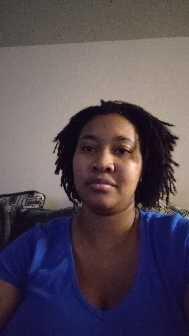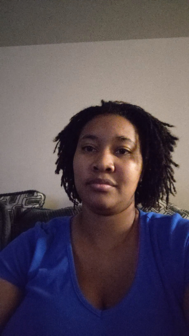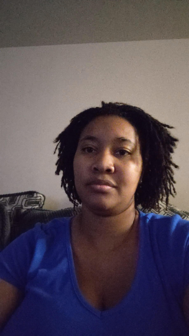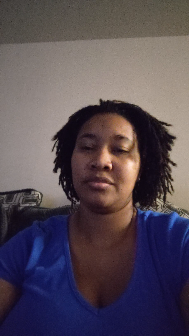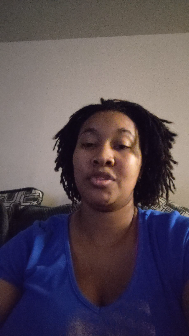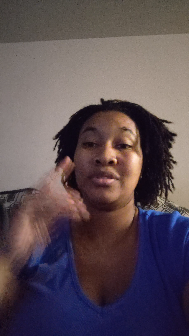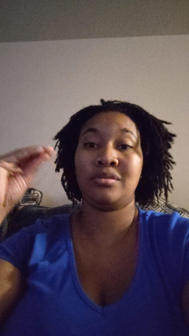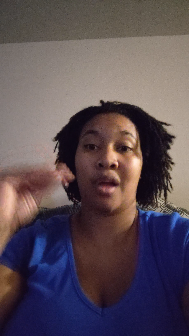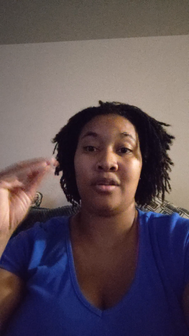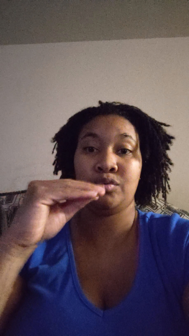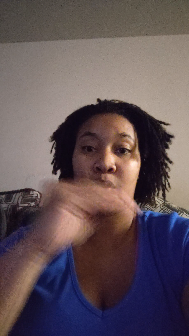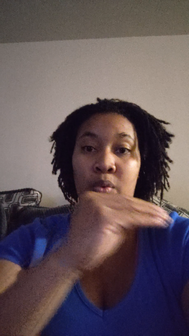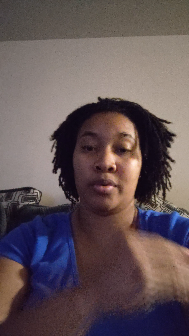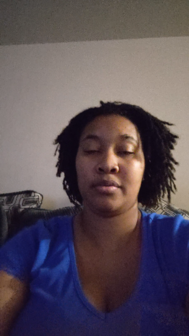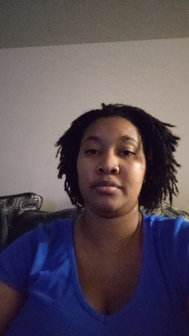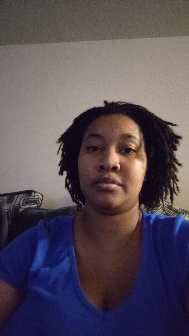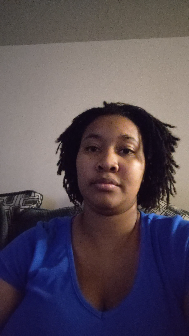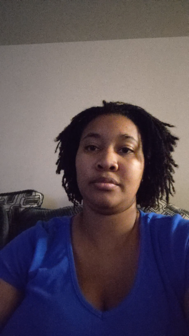dinosaur